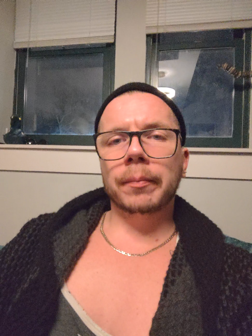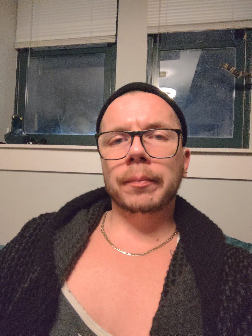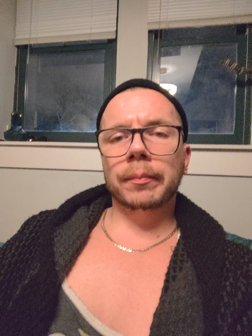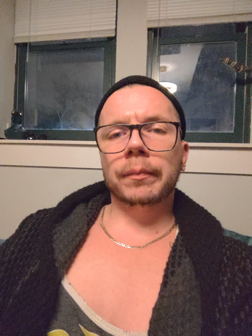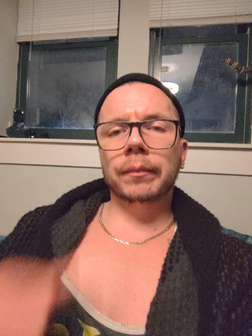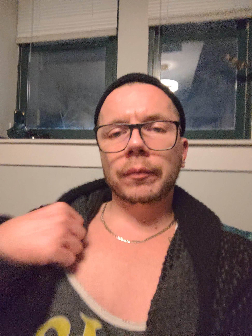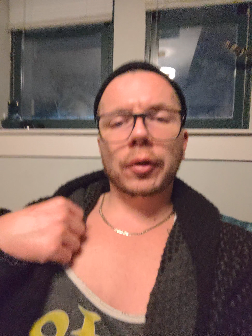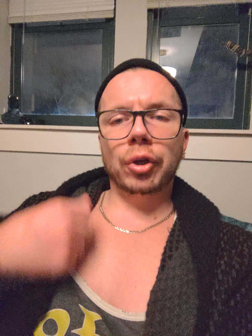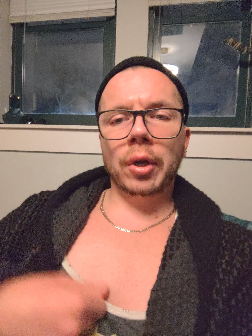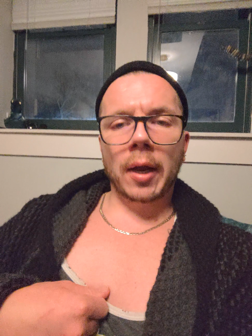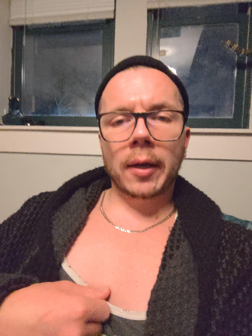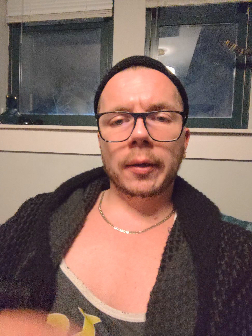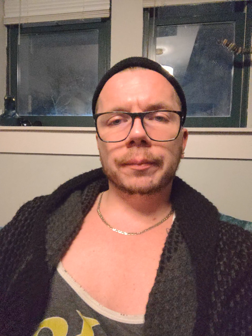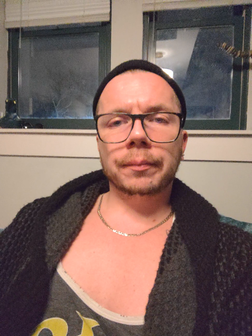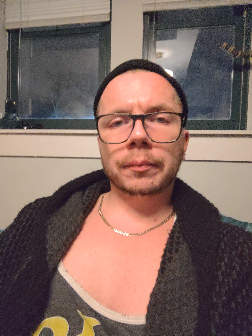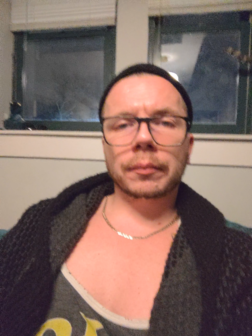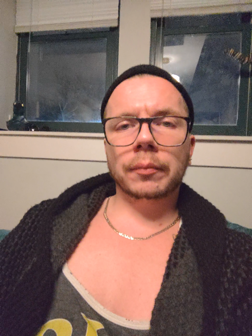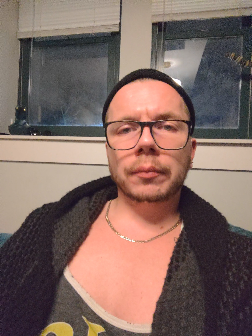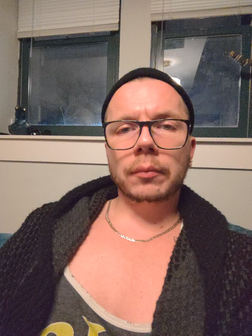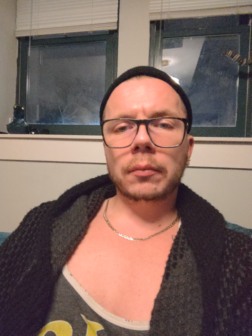jacket